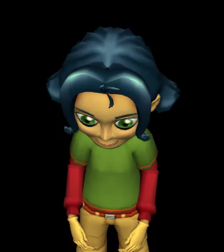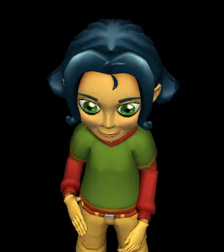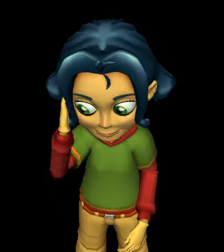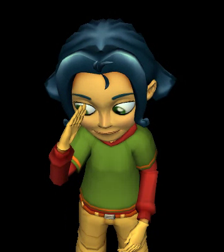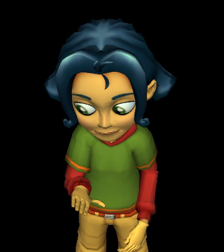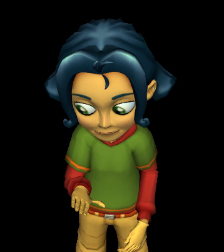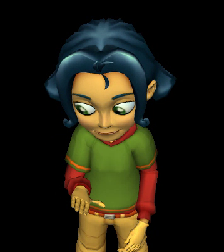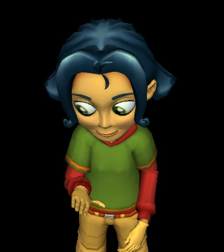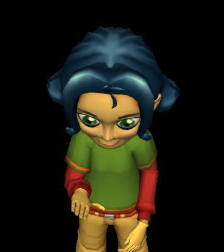لا أعلم